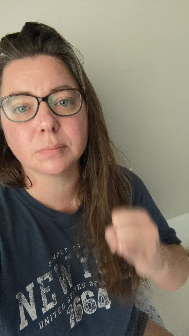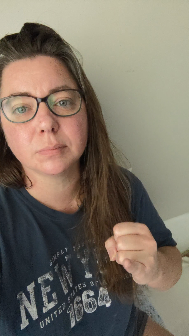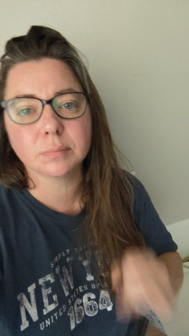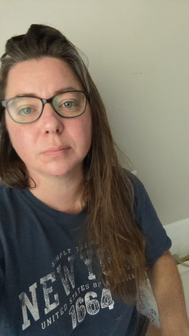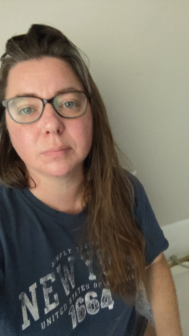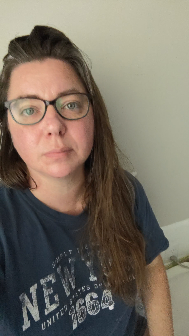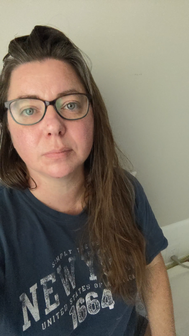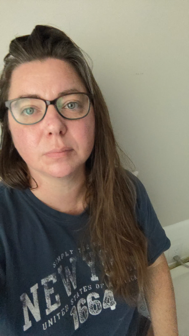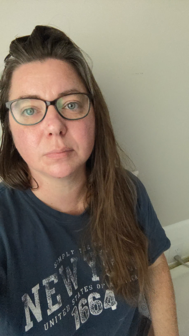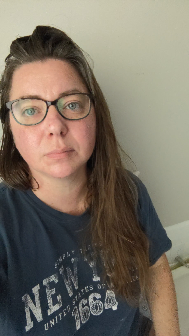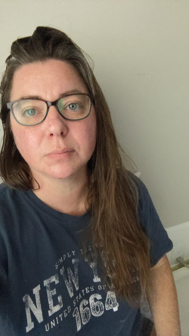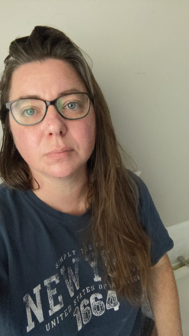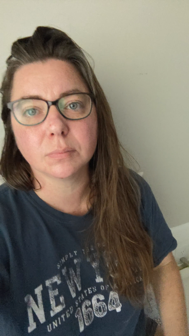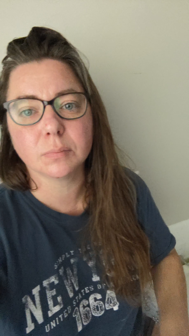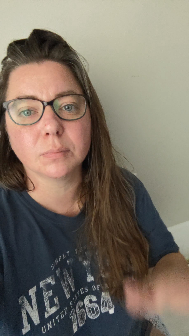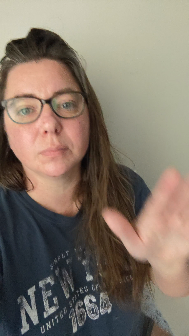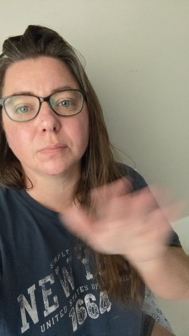full